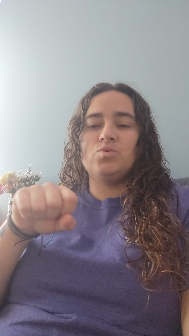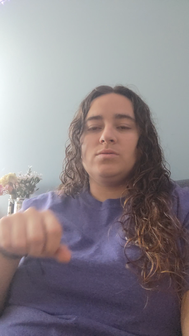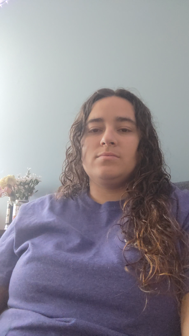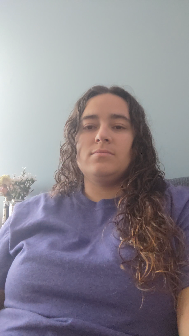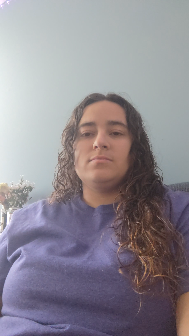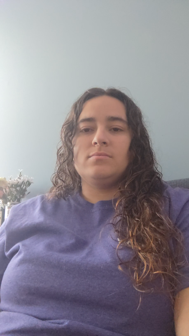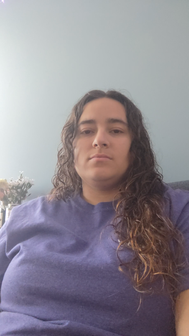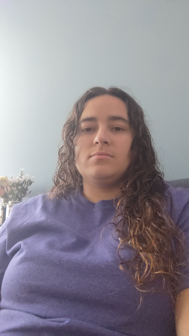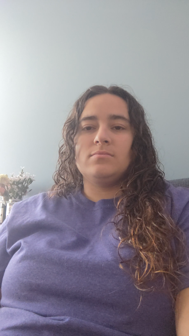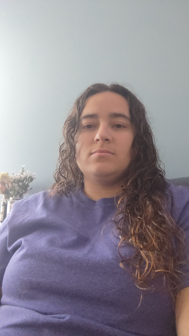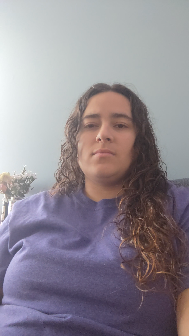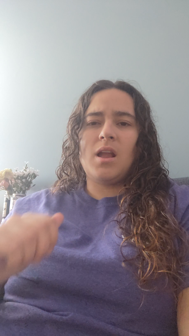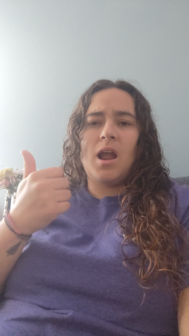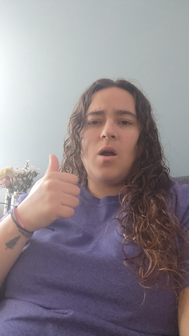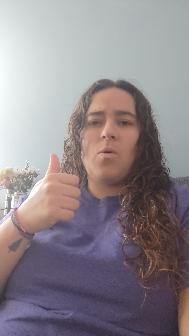how